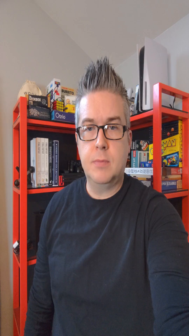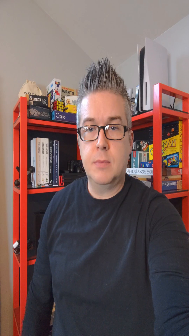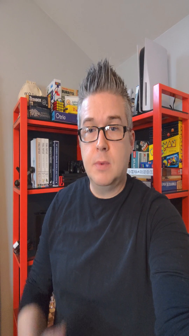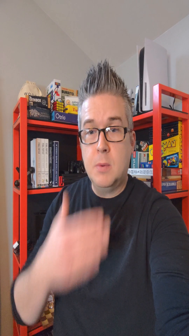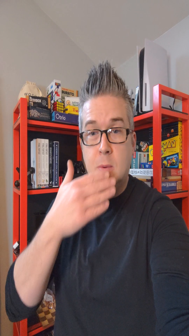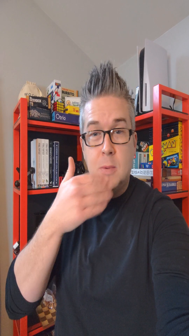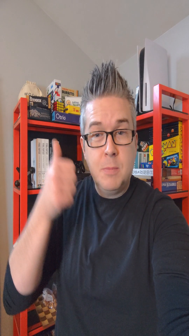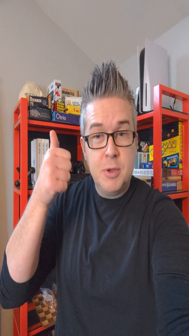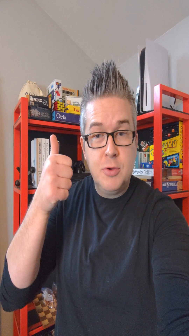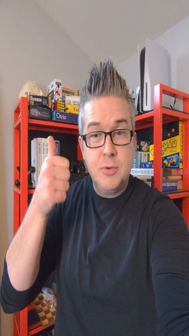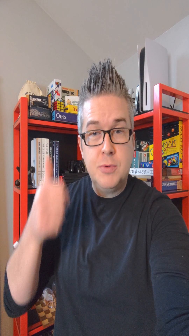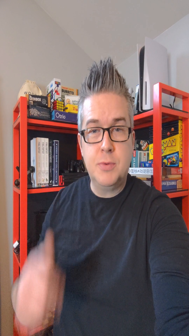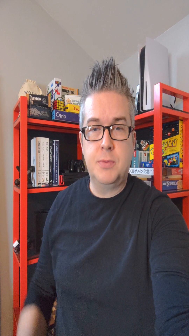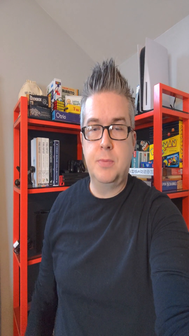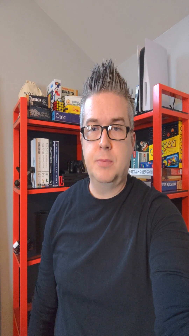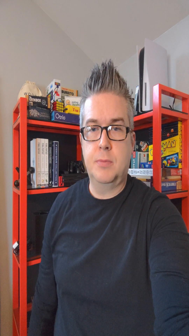better